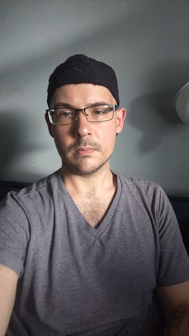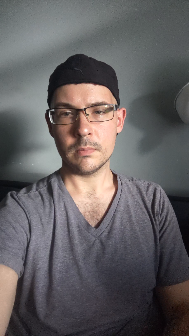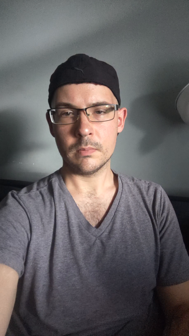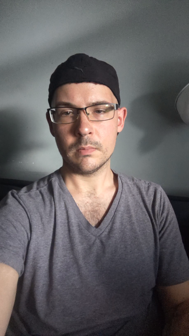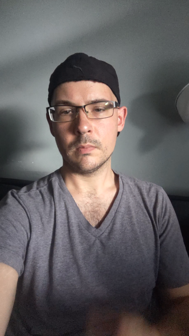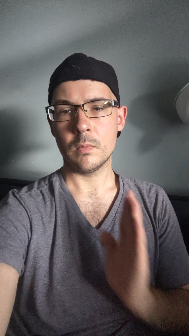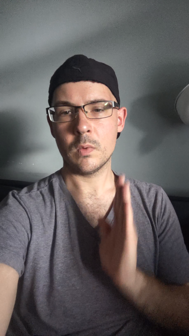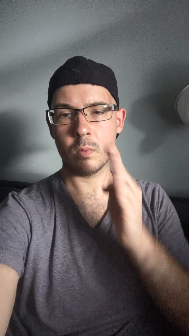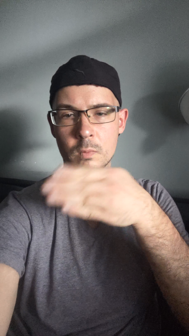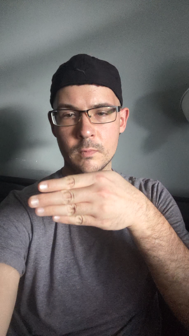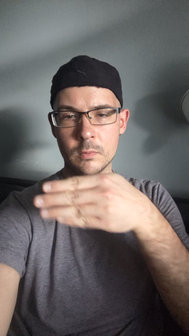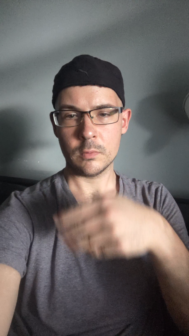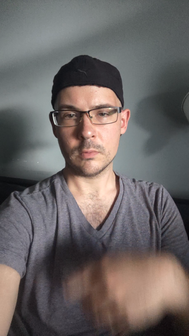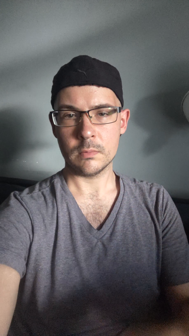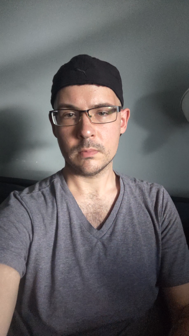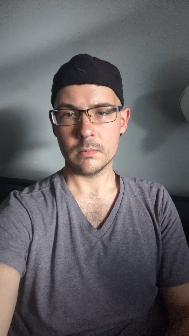over